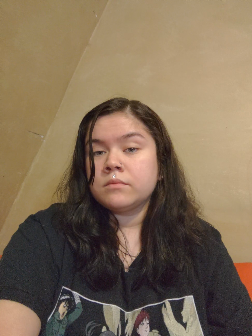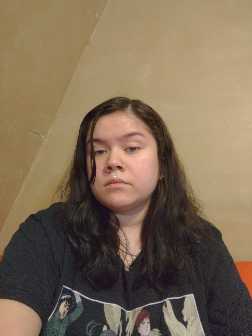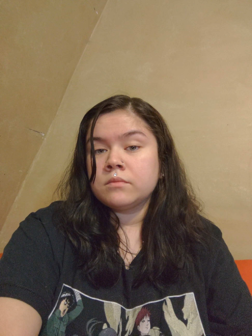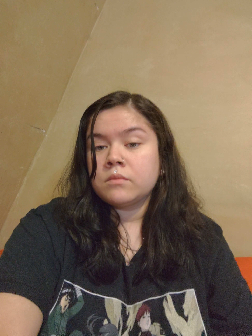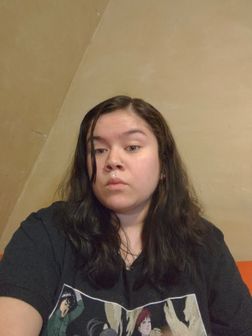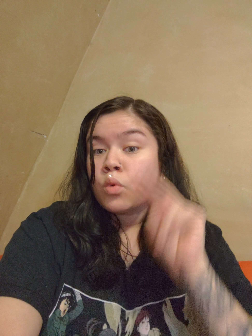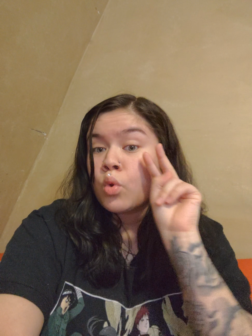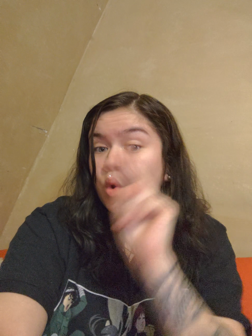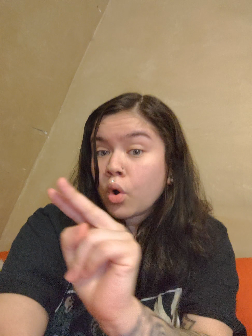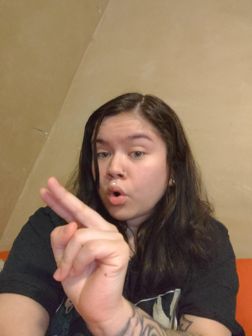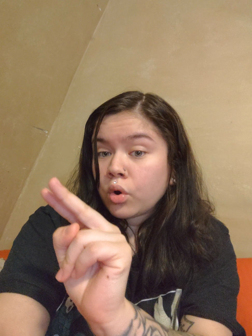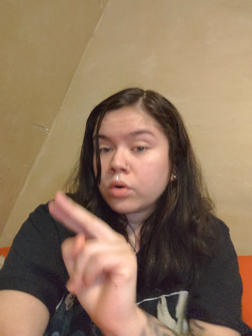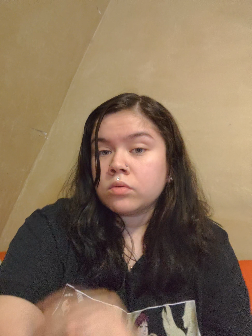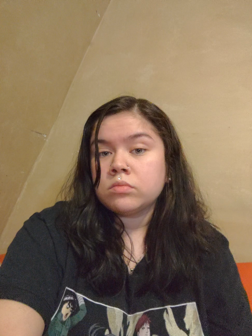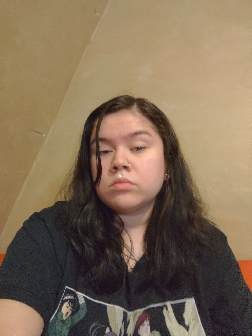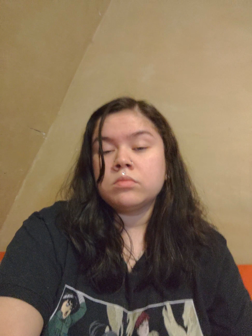look